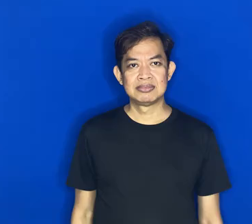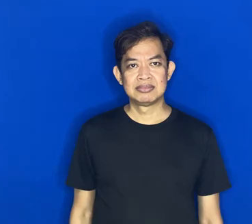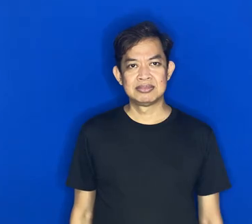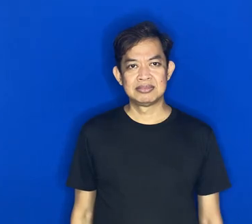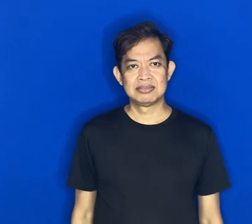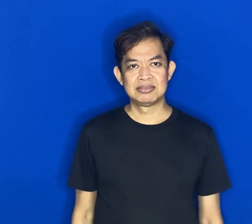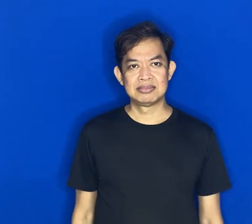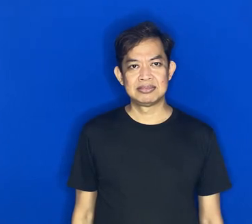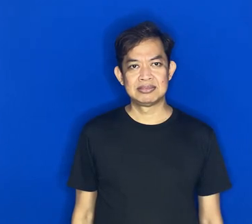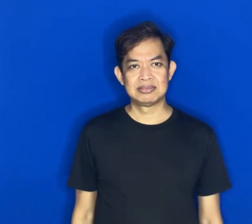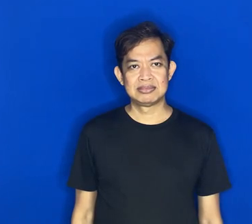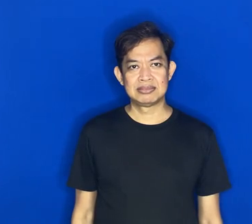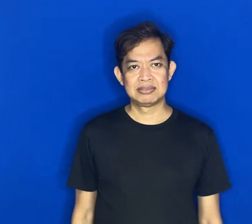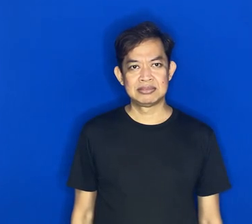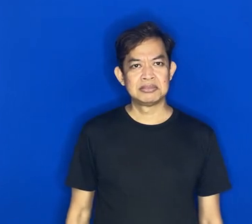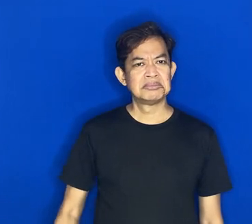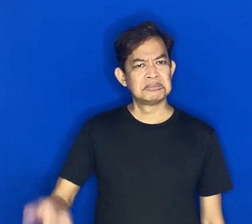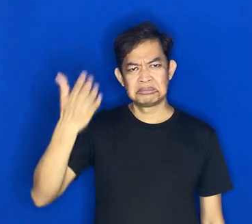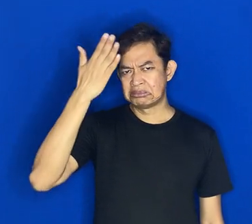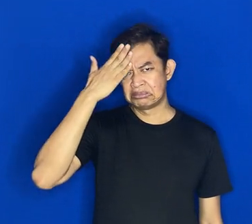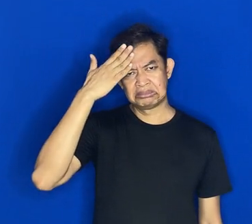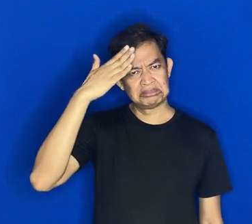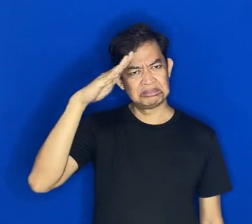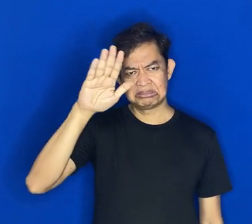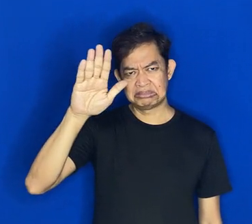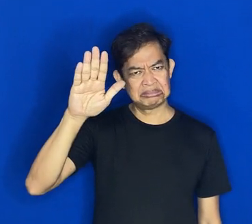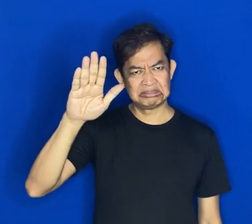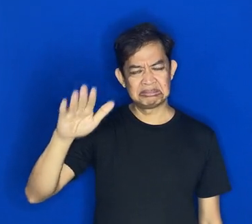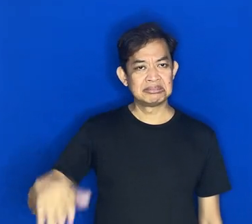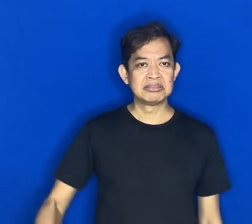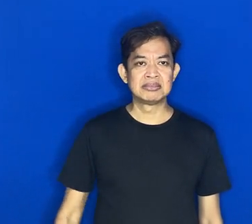don’t know